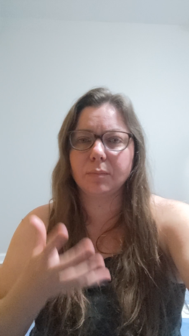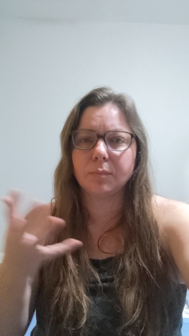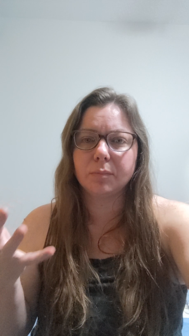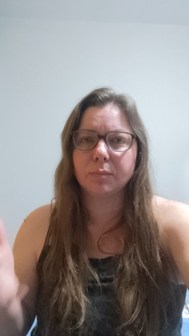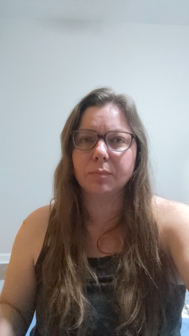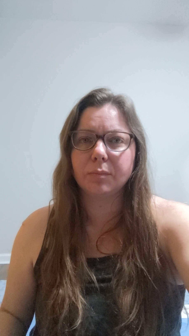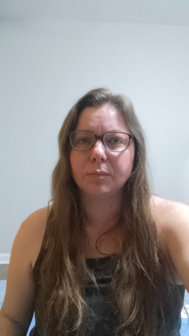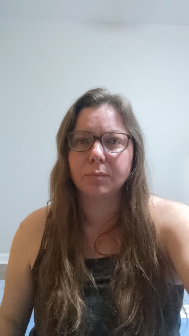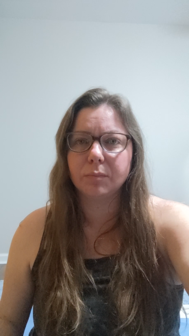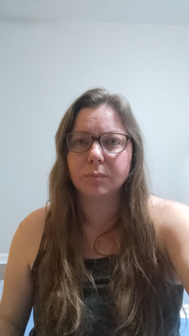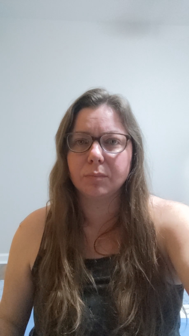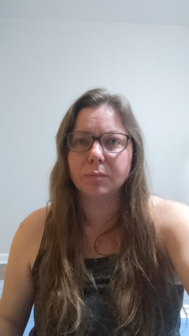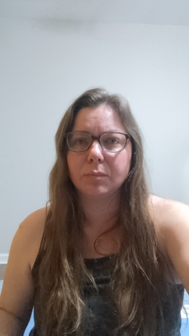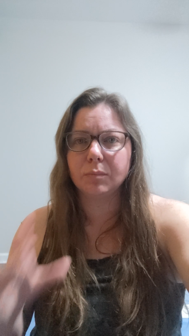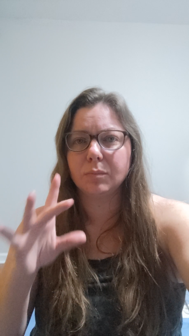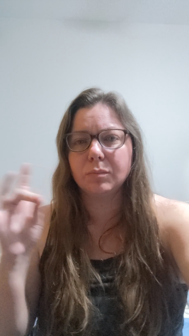choose